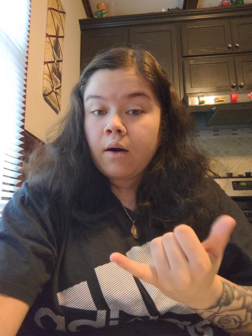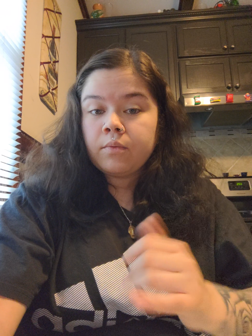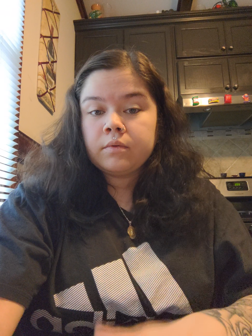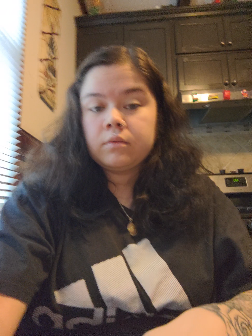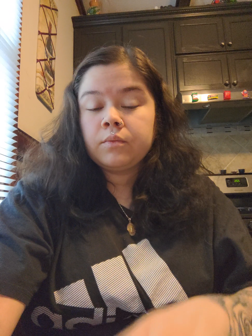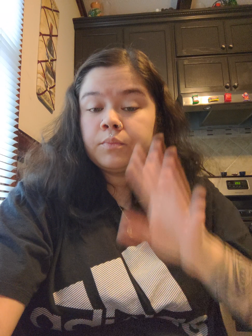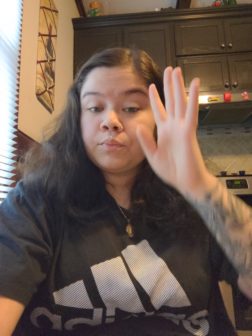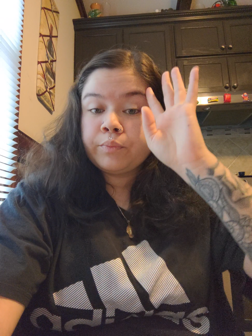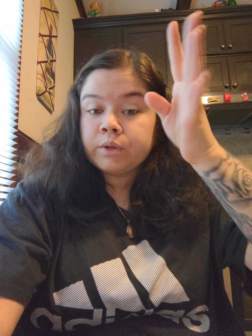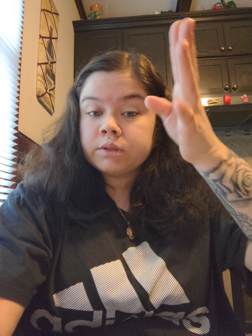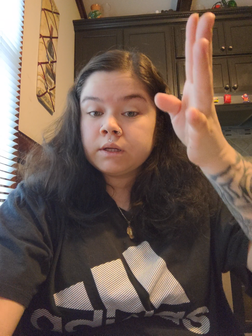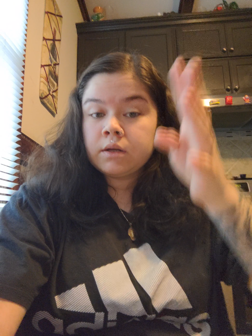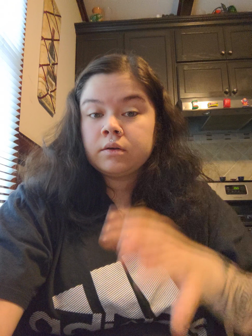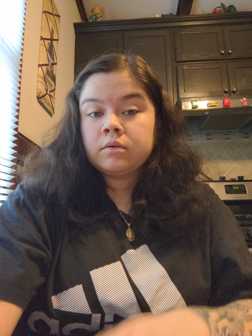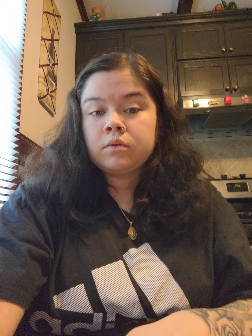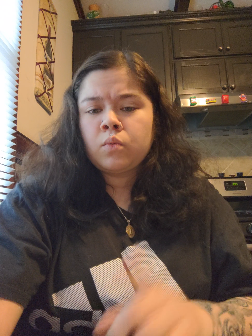pretend